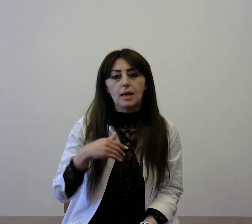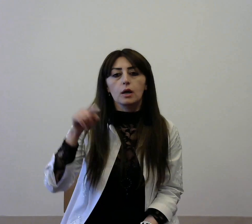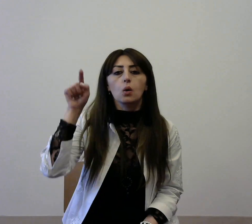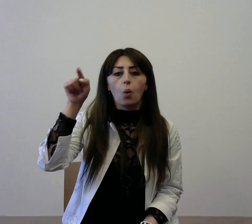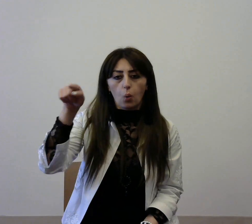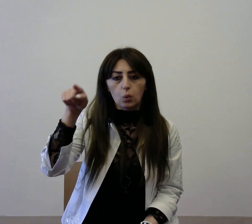orda